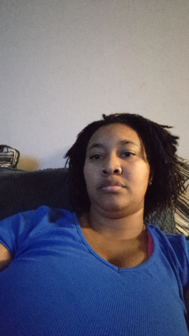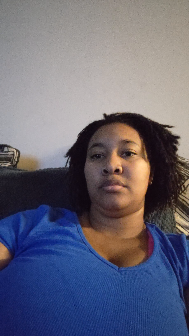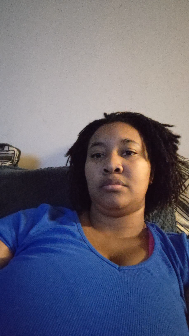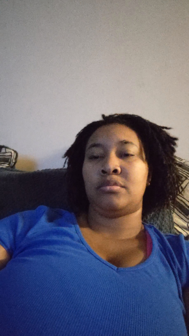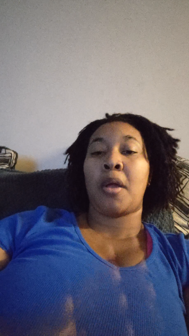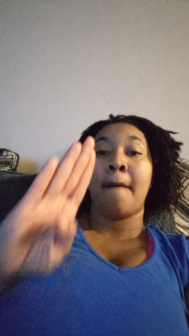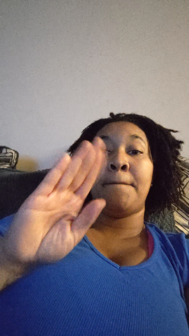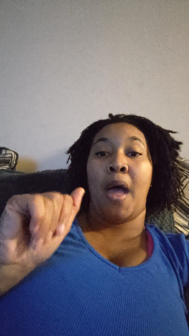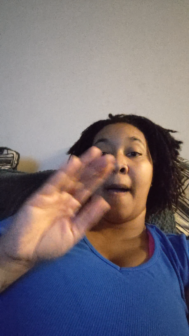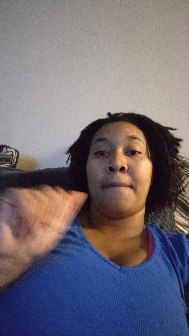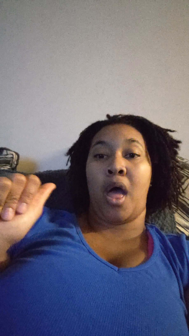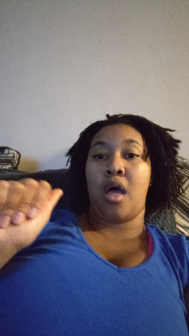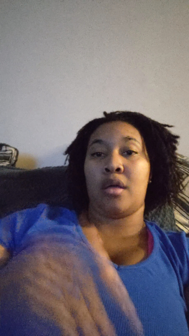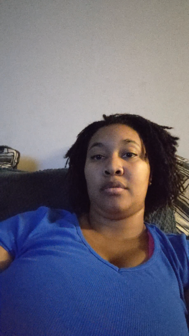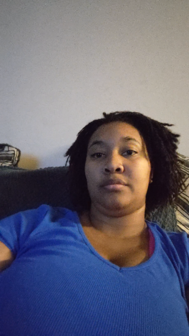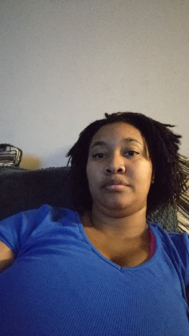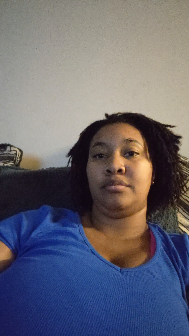baa baa